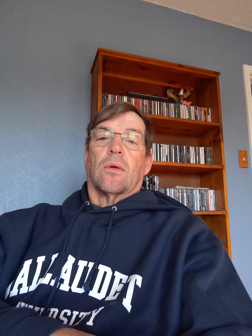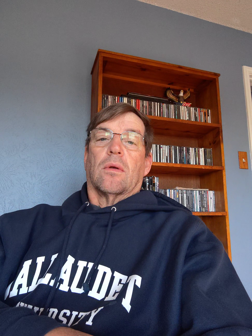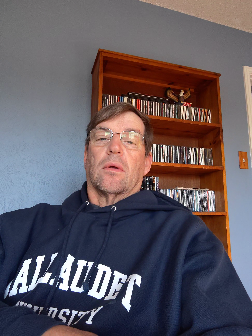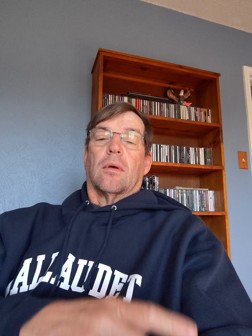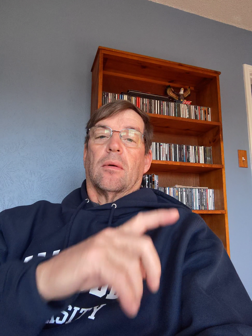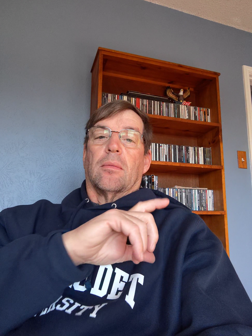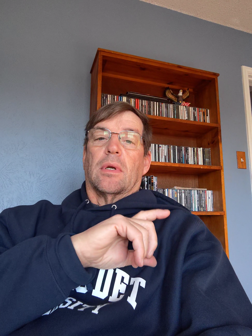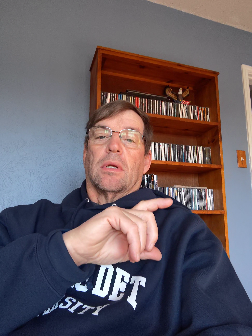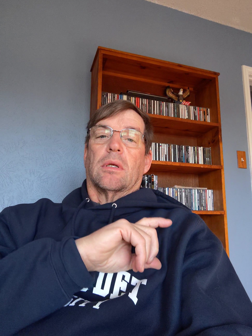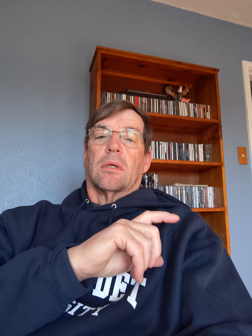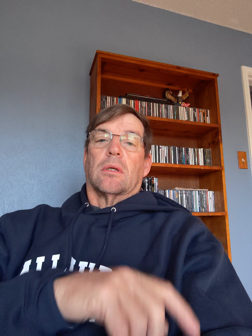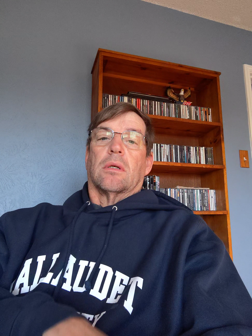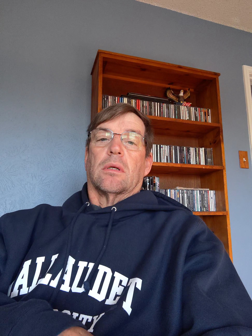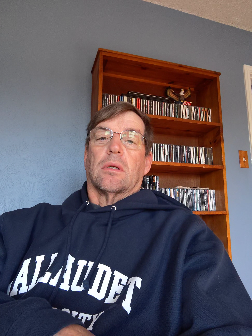police